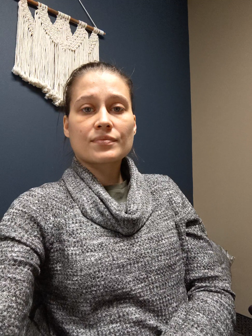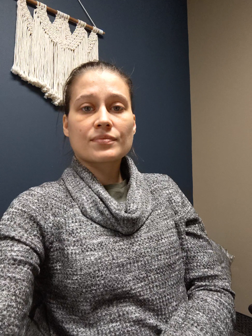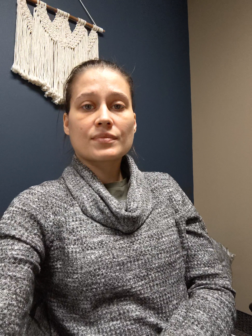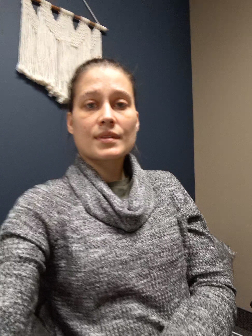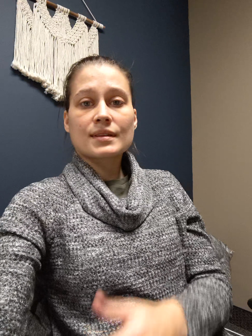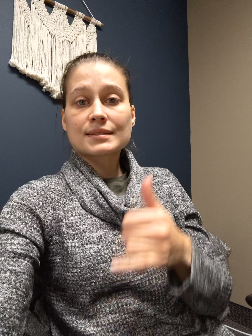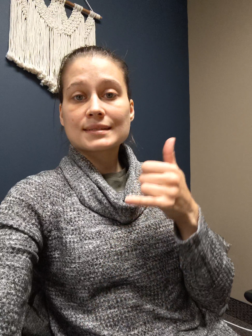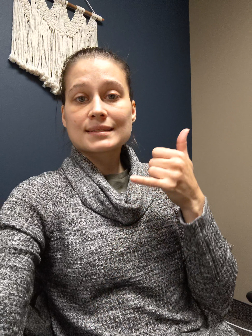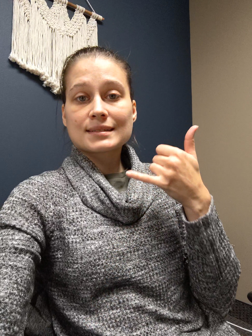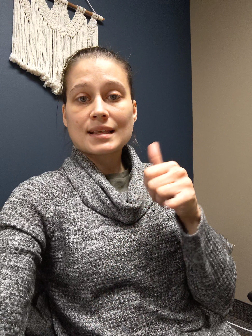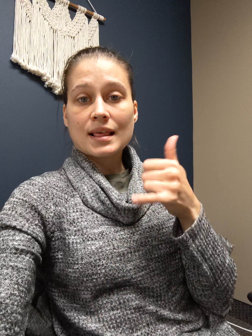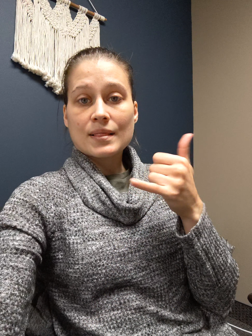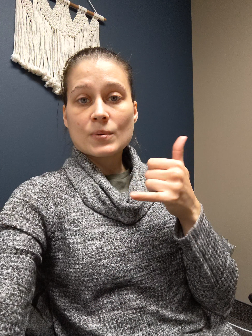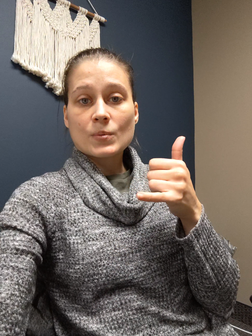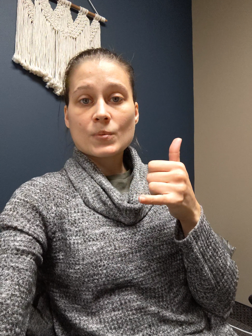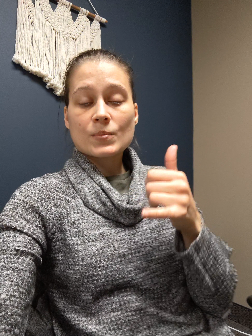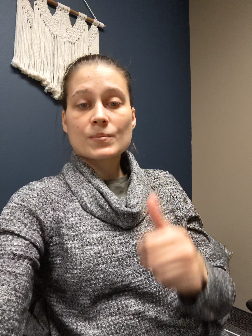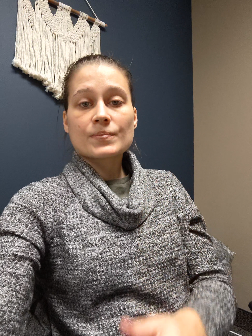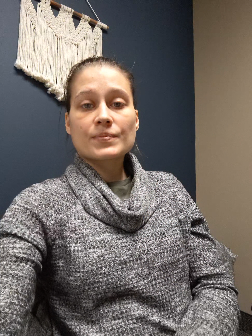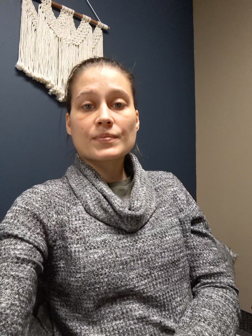yellow